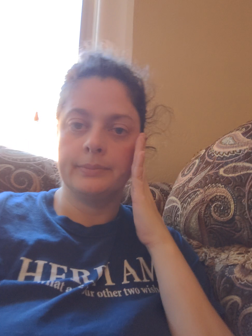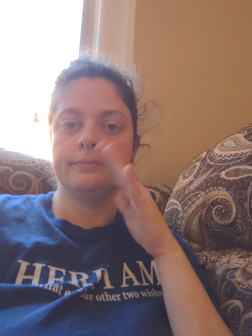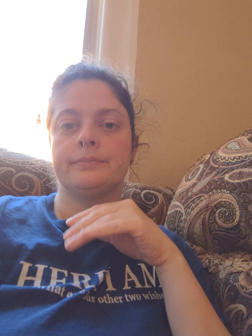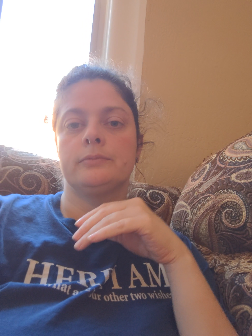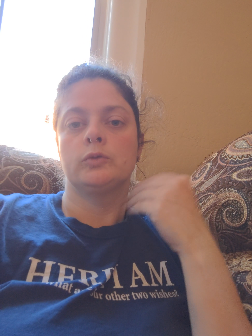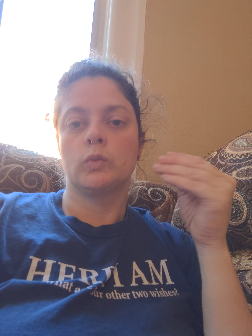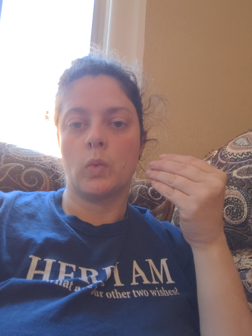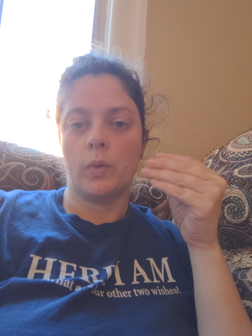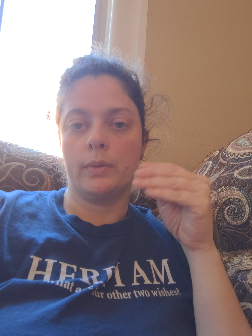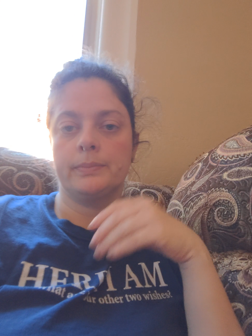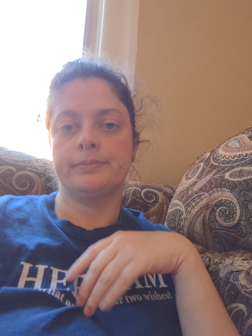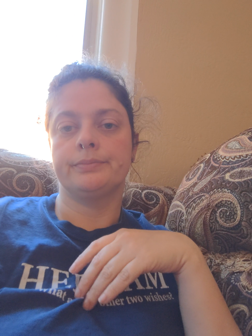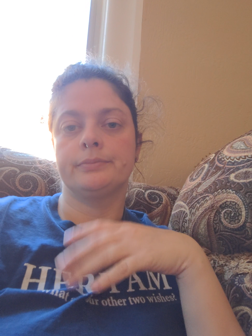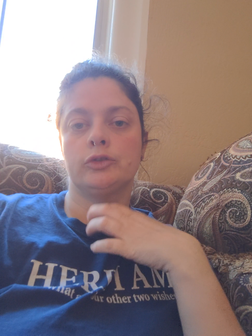store